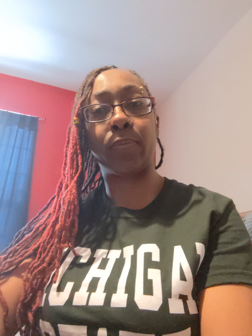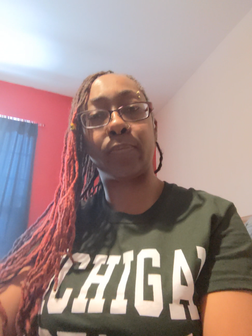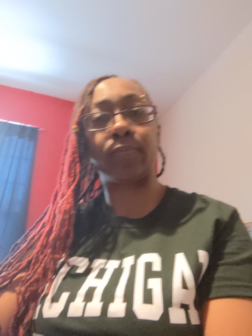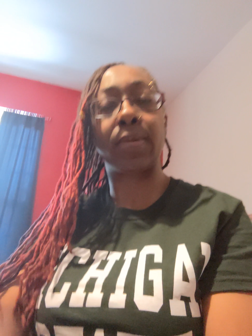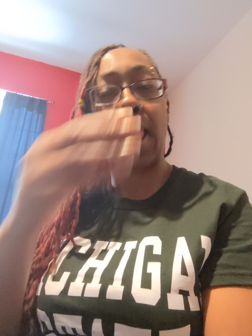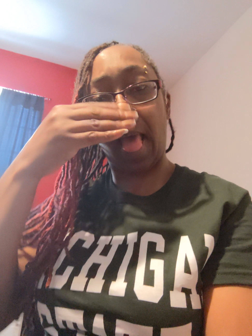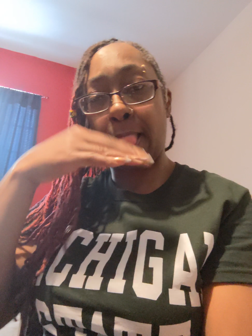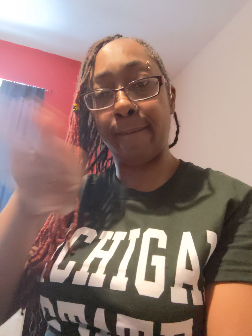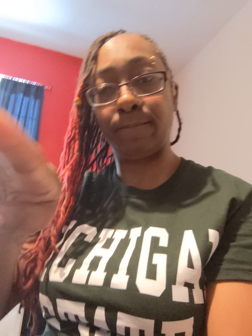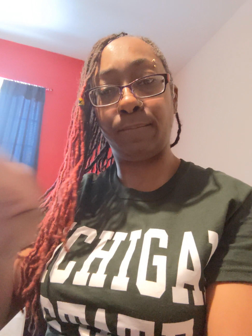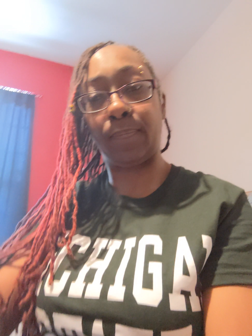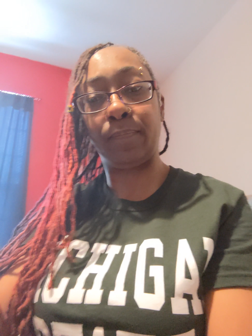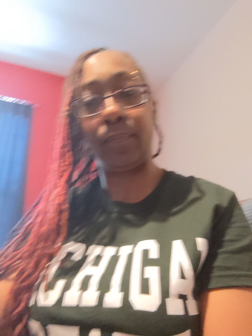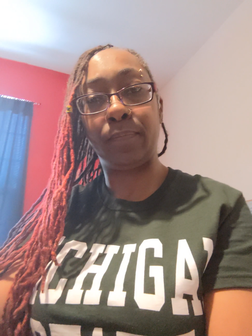elephant